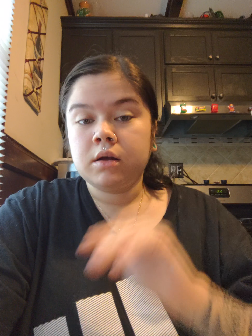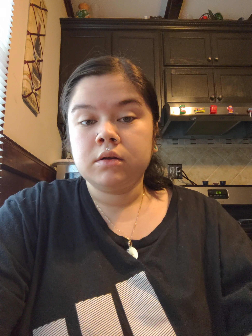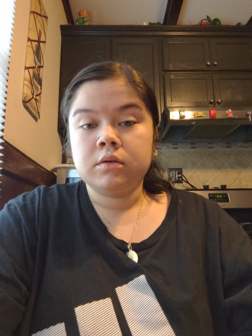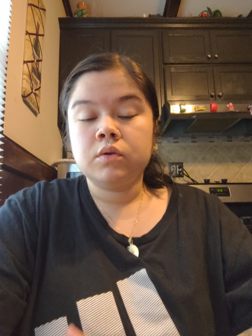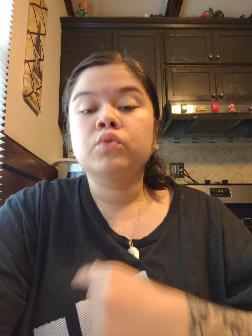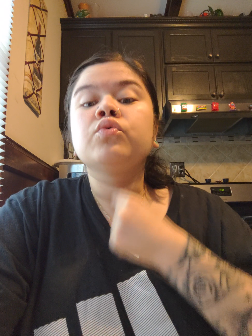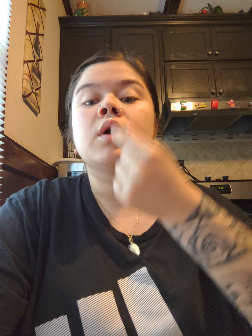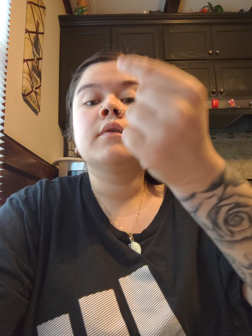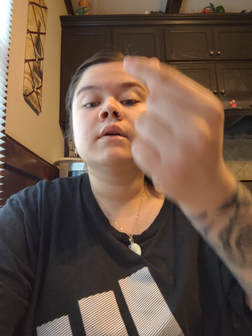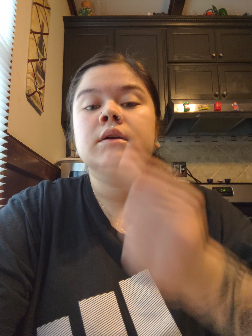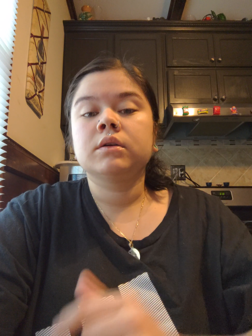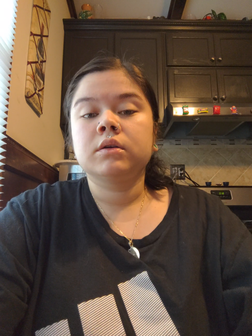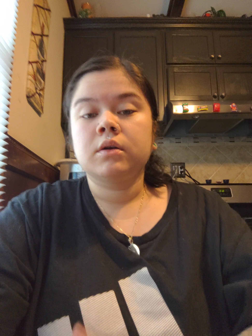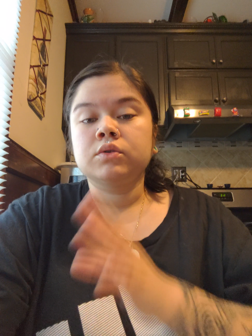giraffe